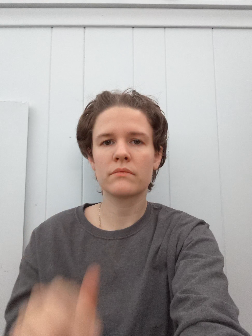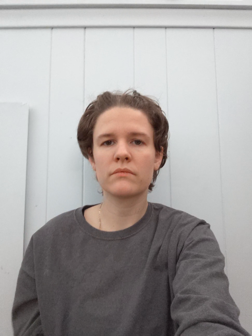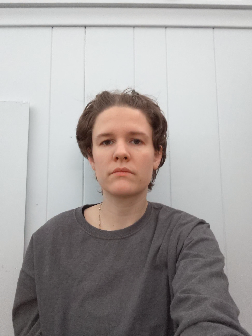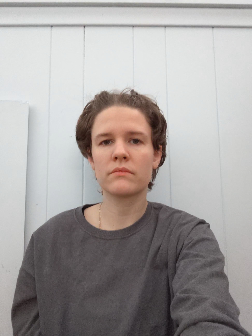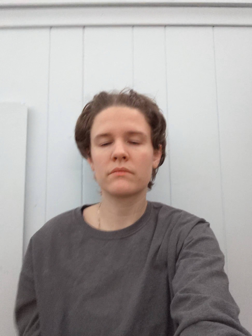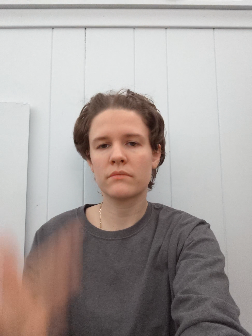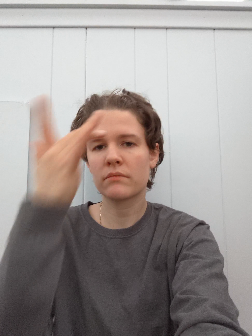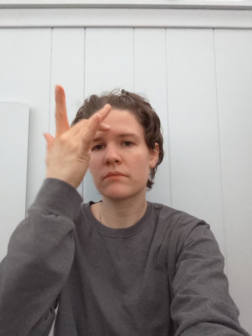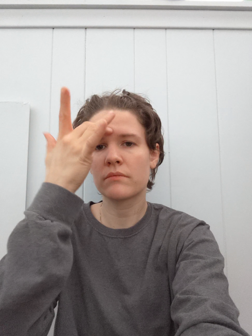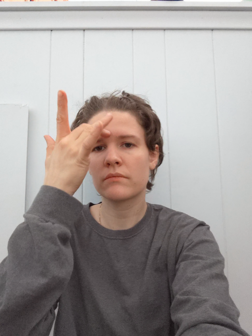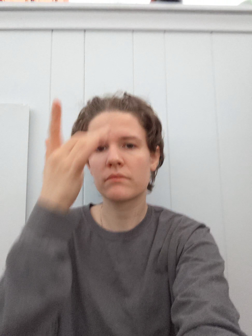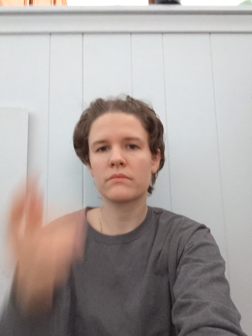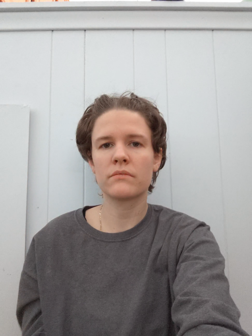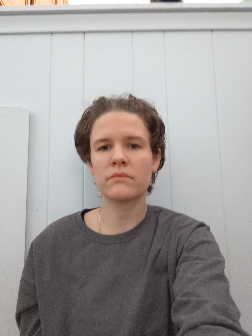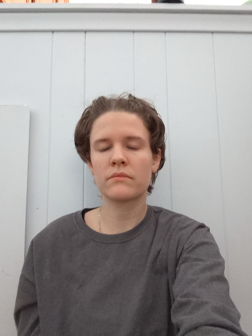sick